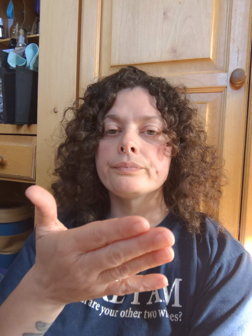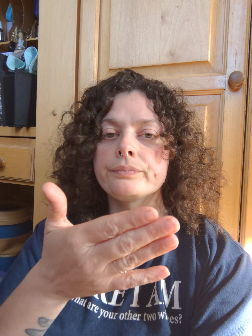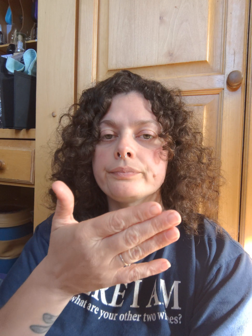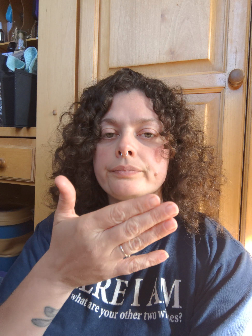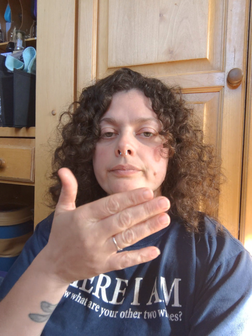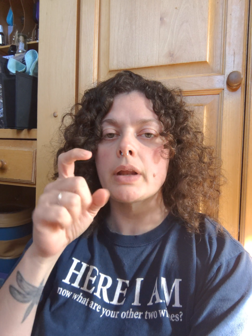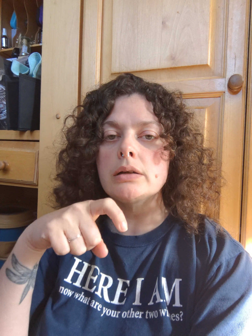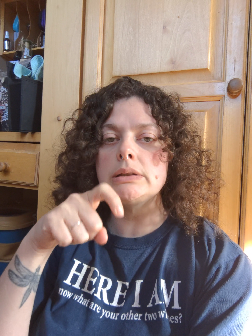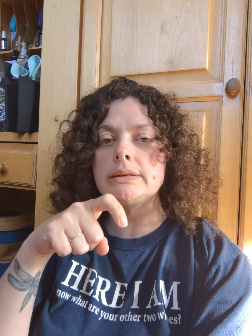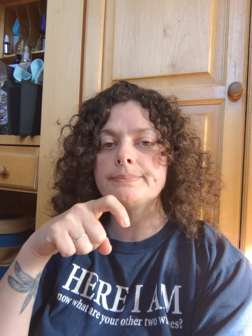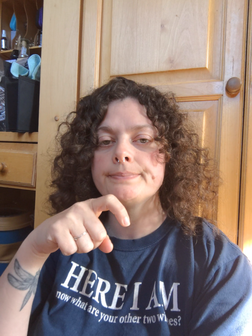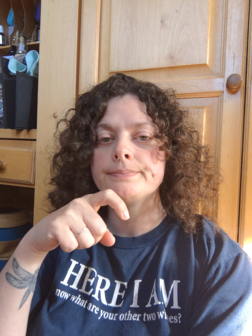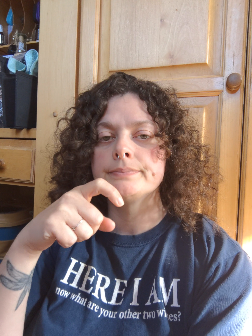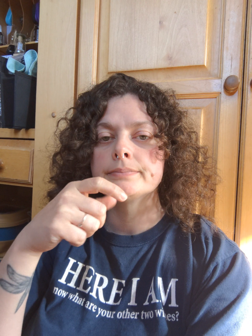closet